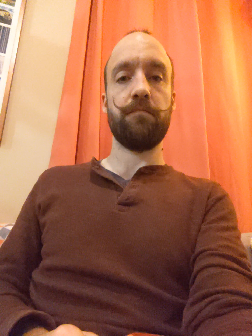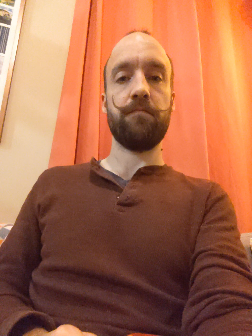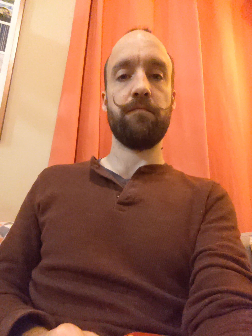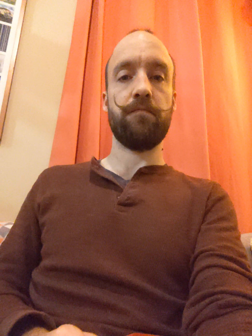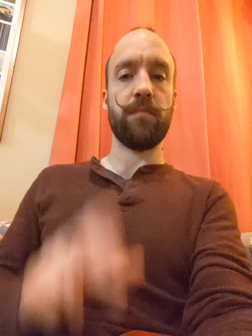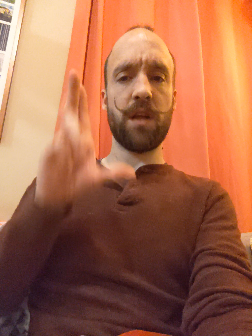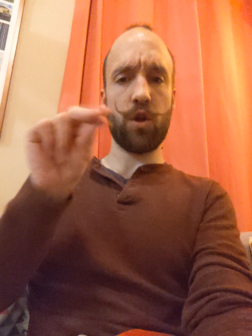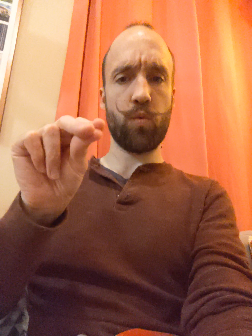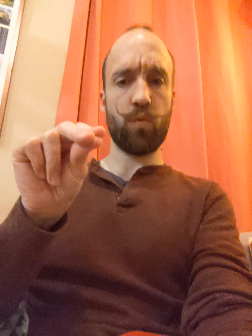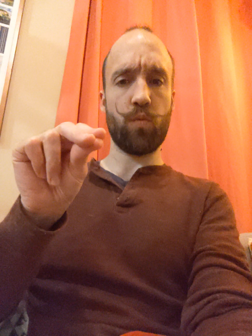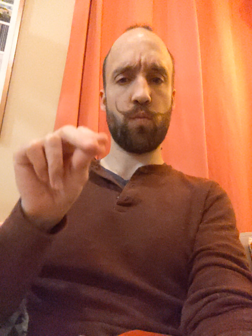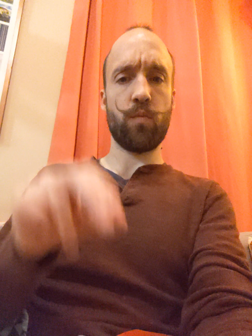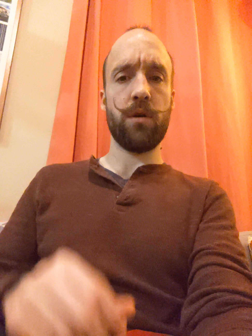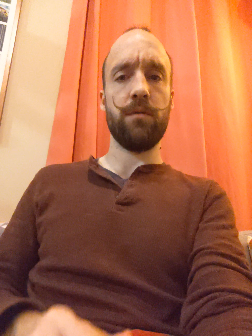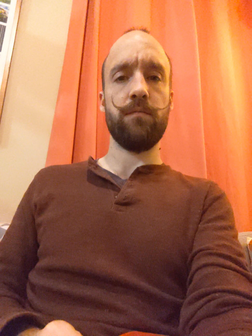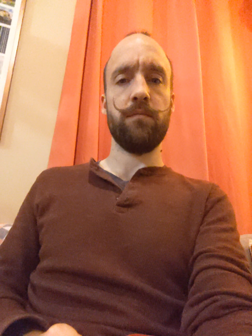no